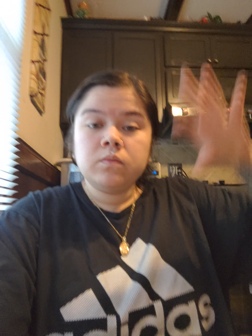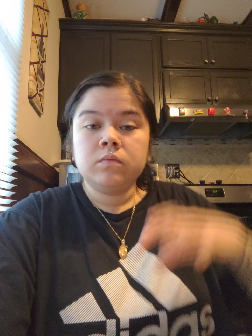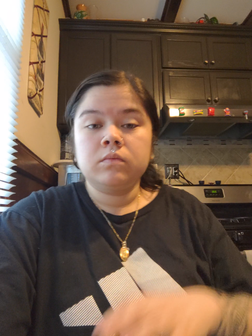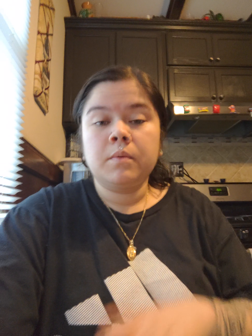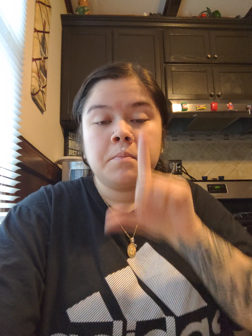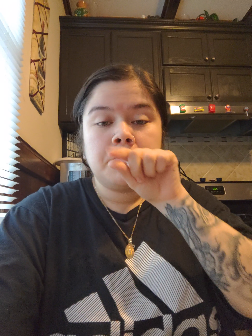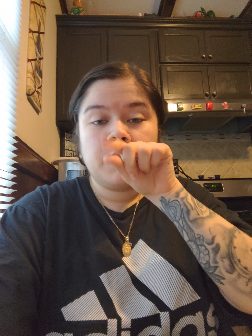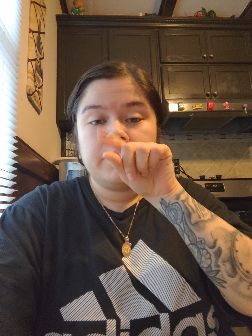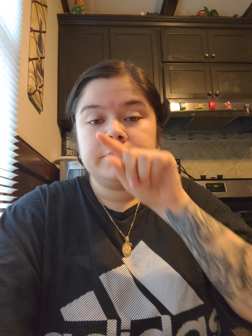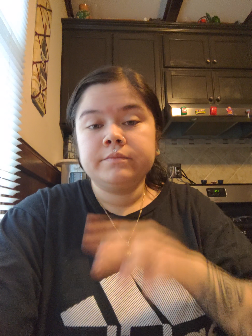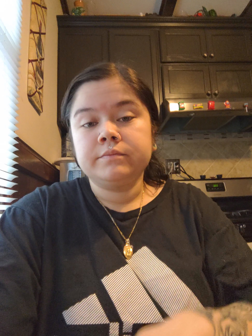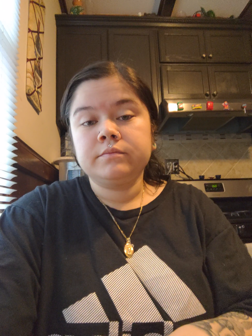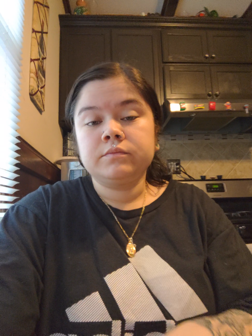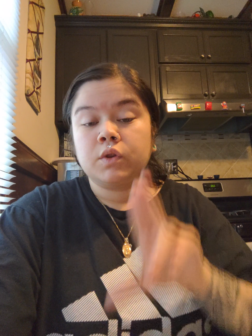bird